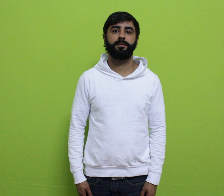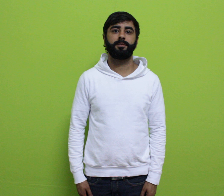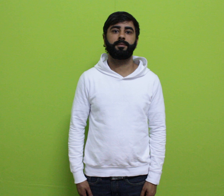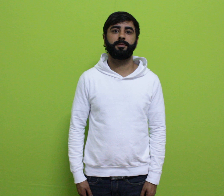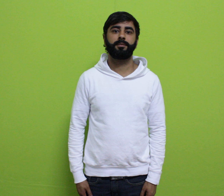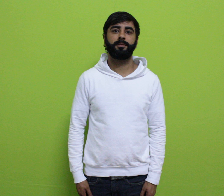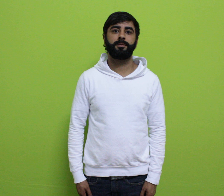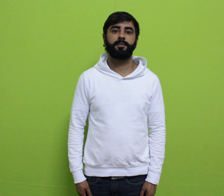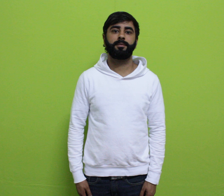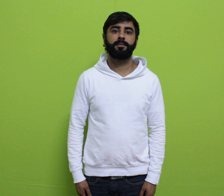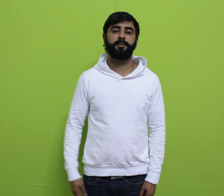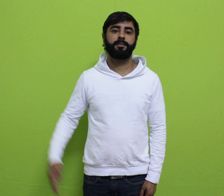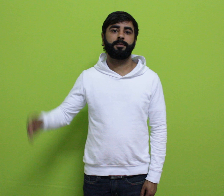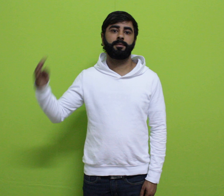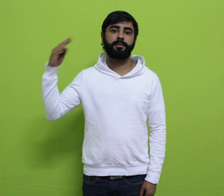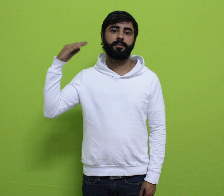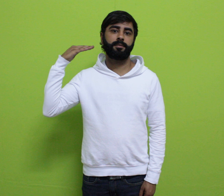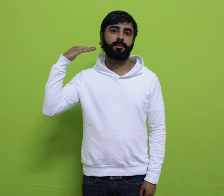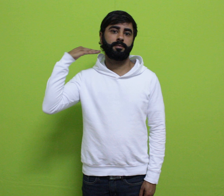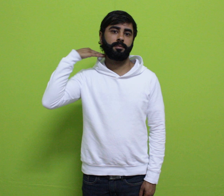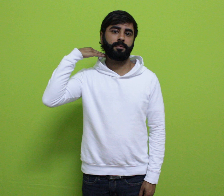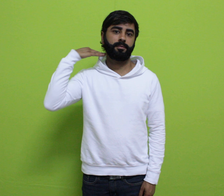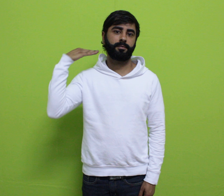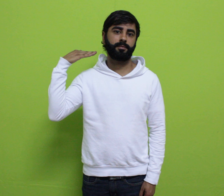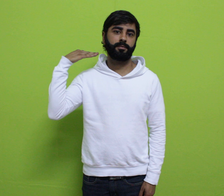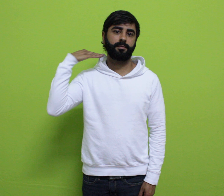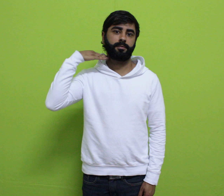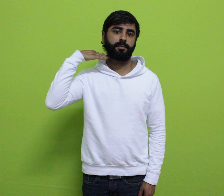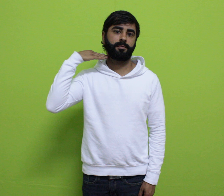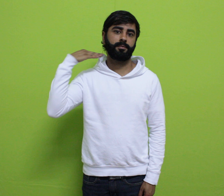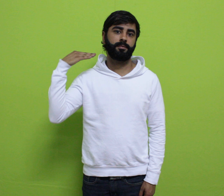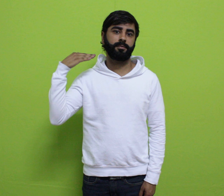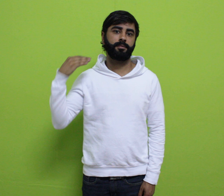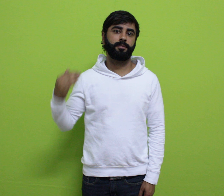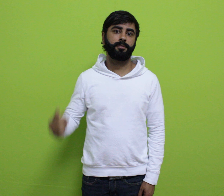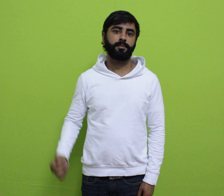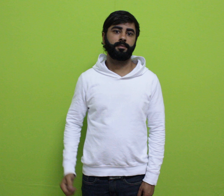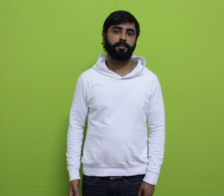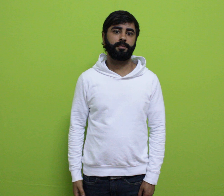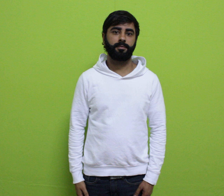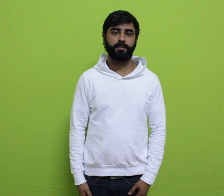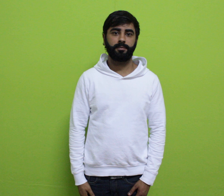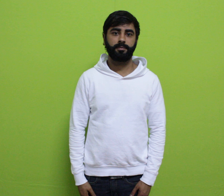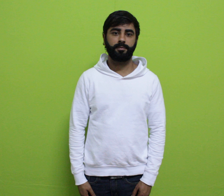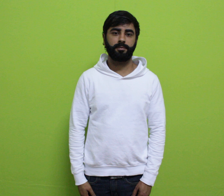banco